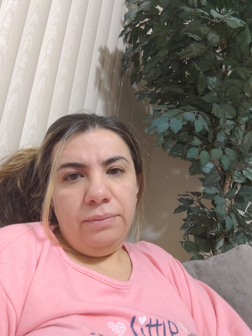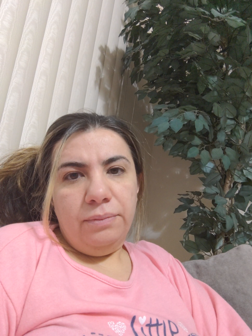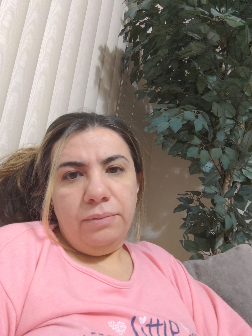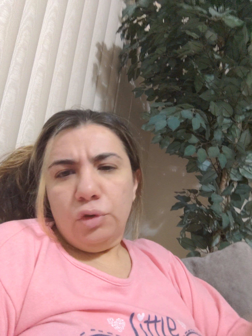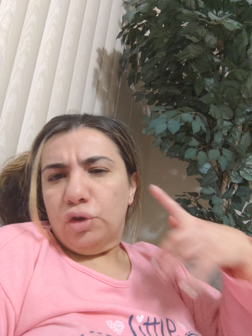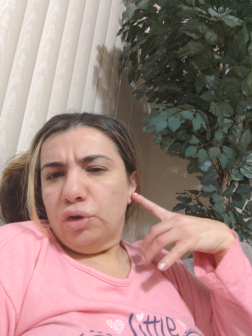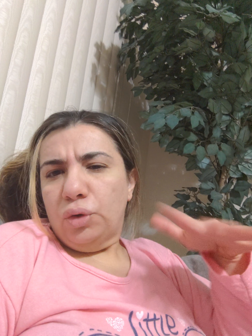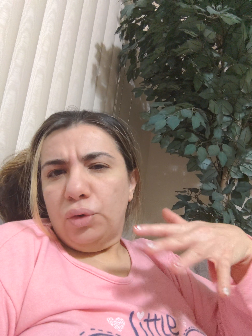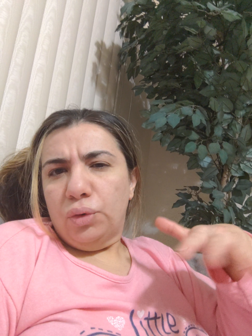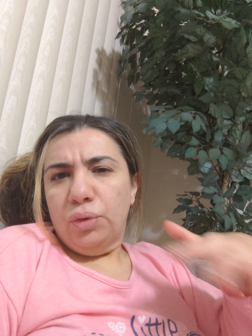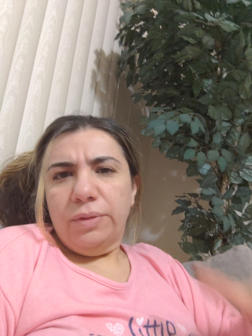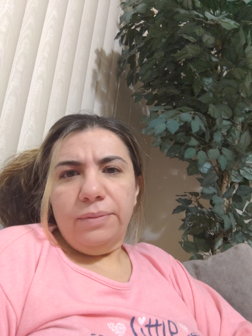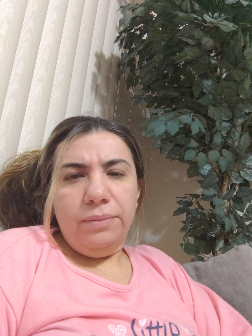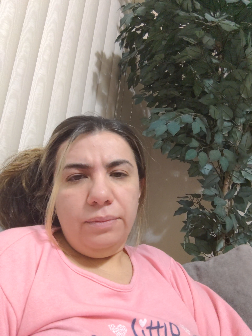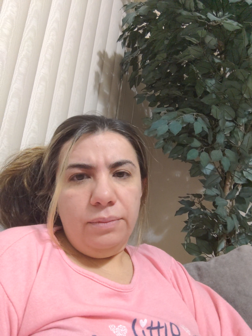noisy